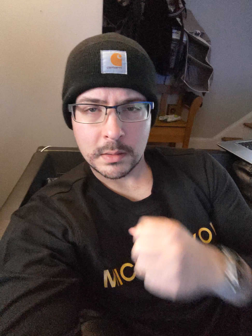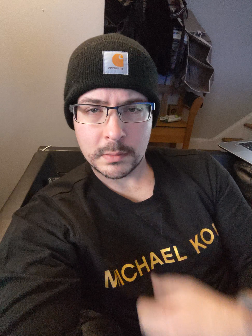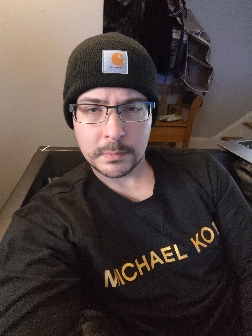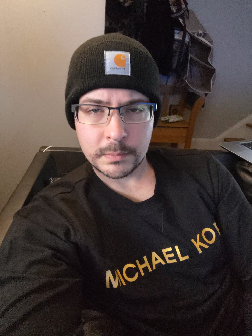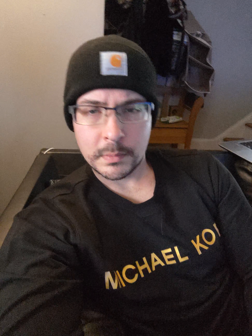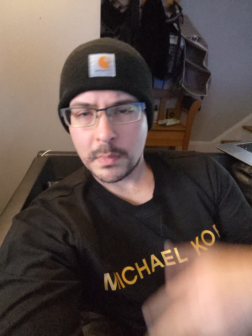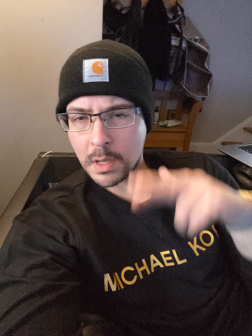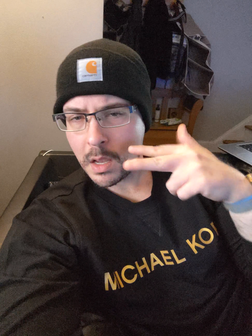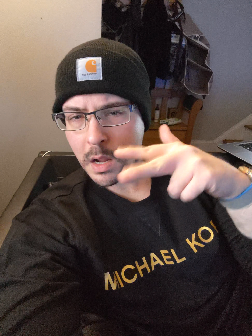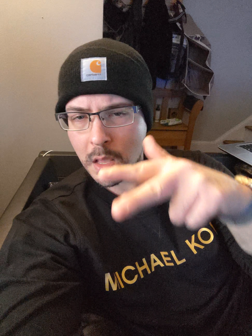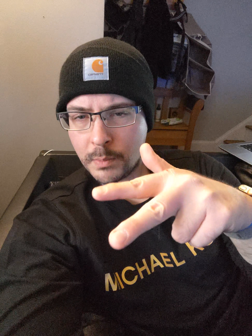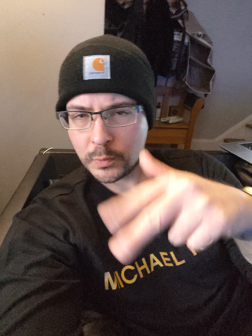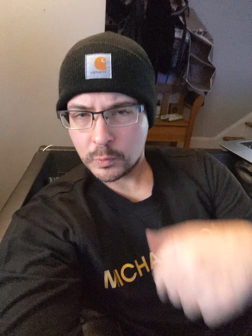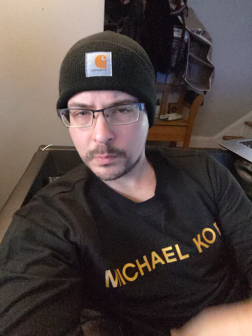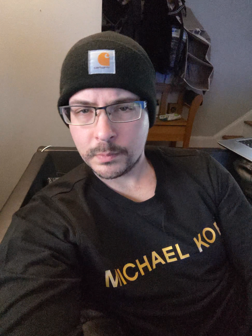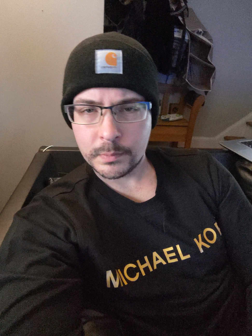helicopter